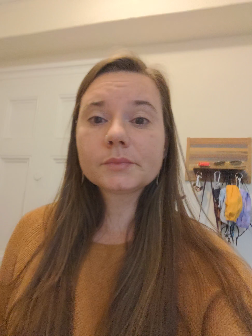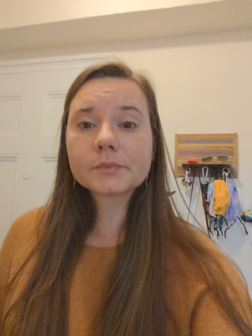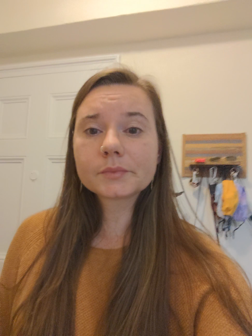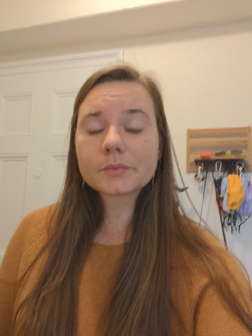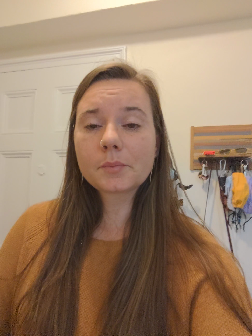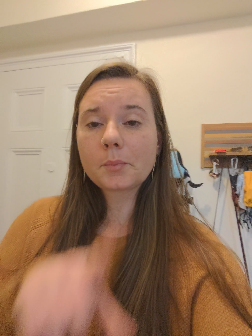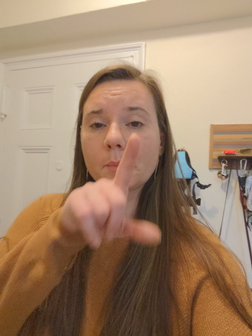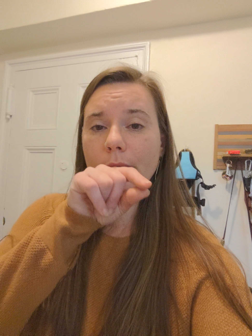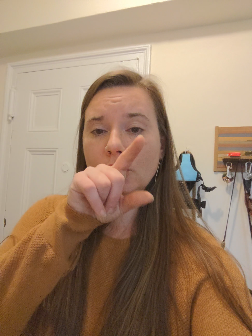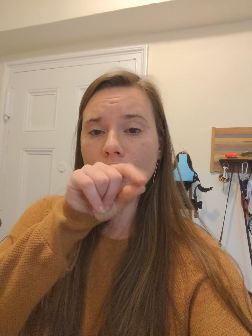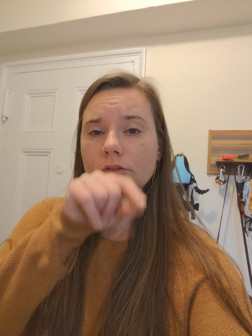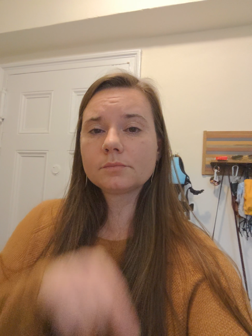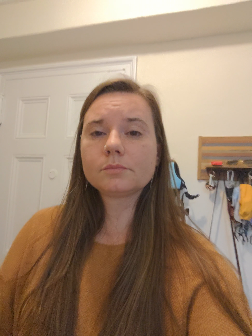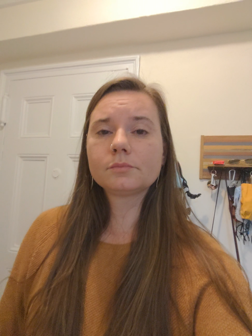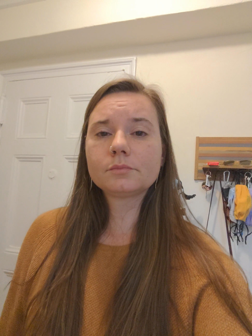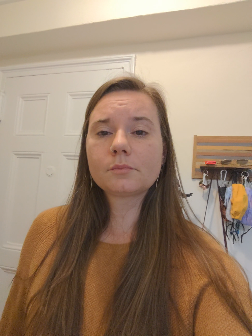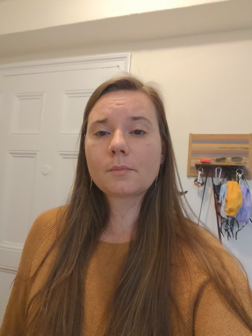bird